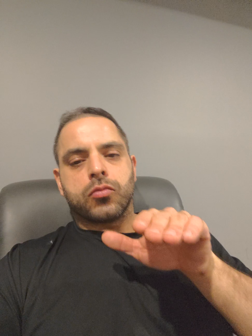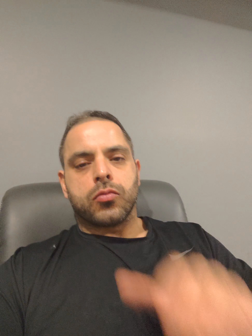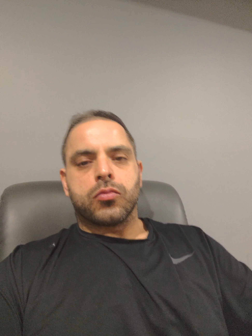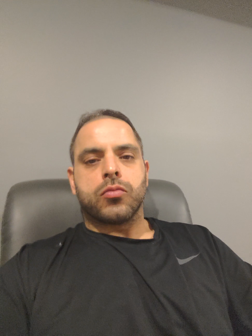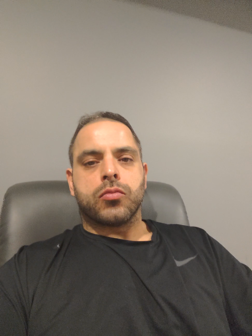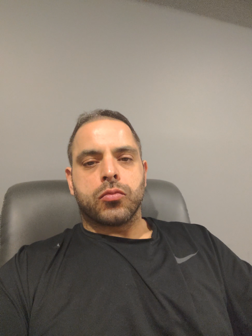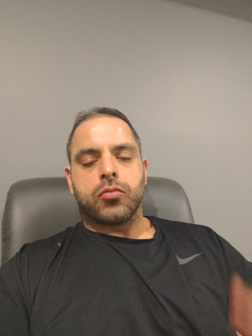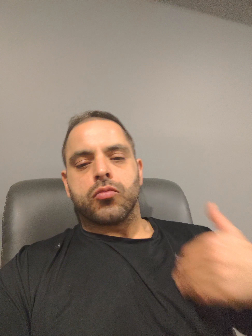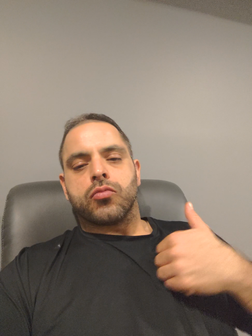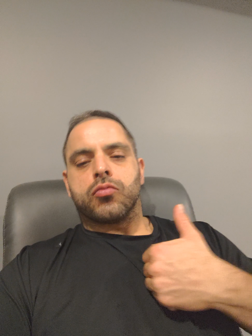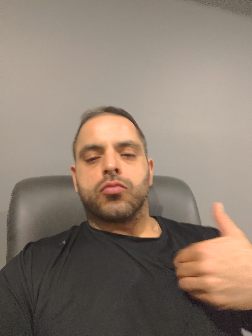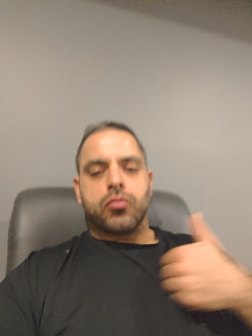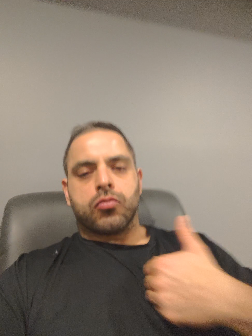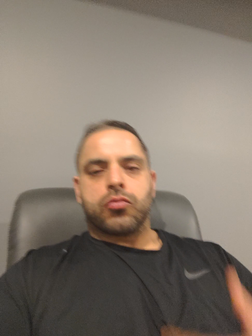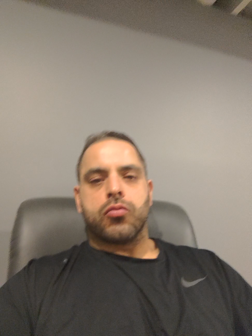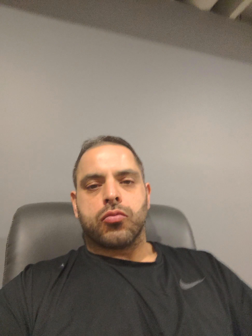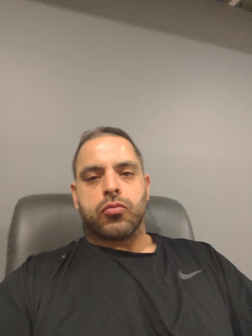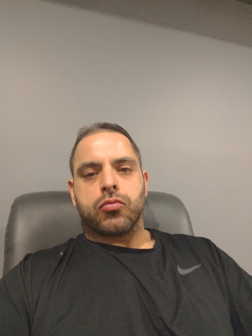animal